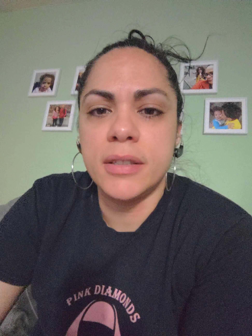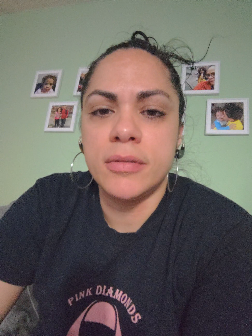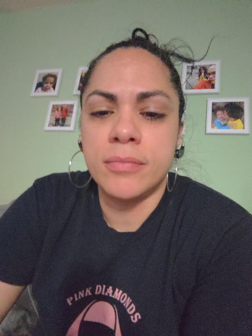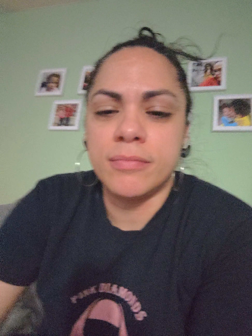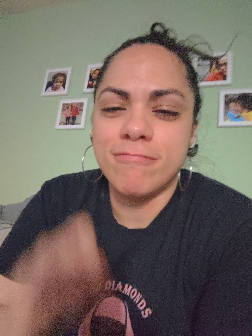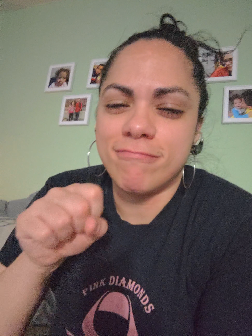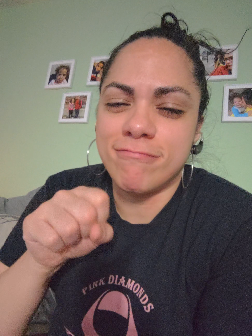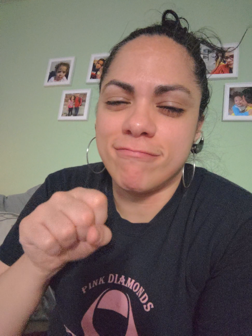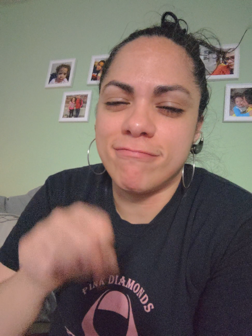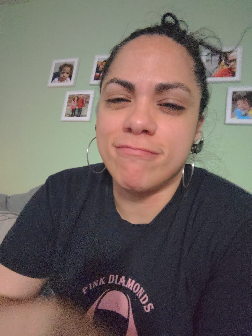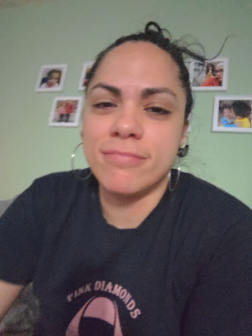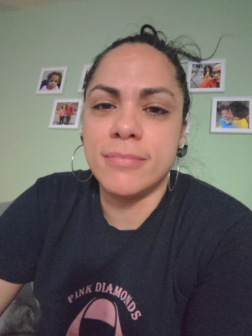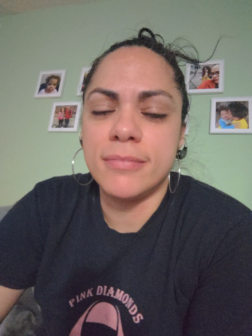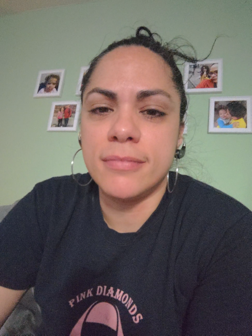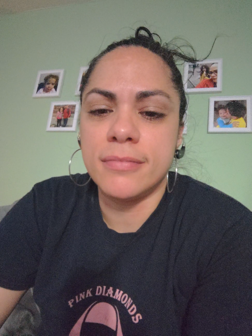yes